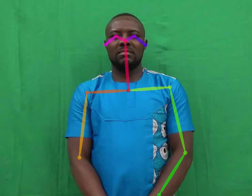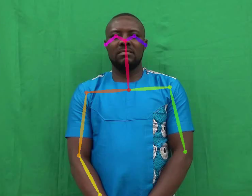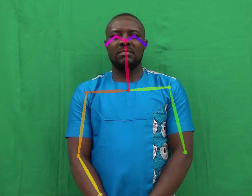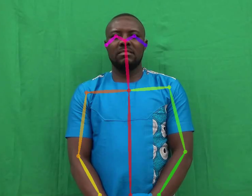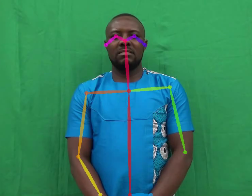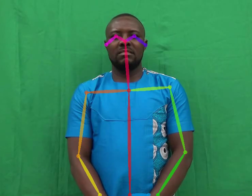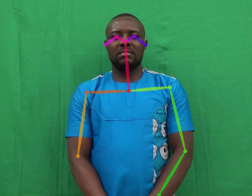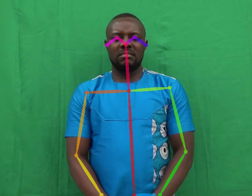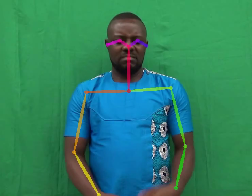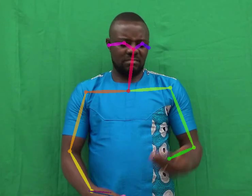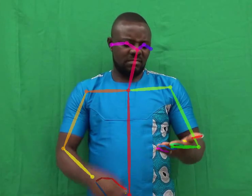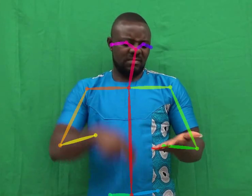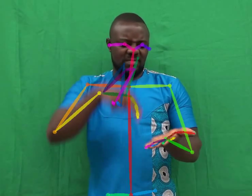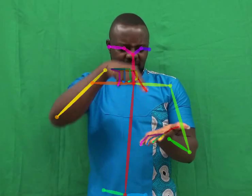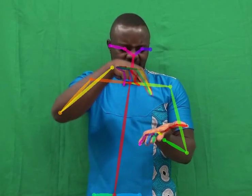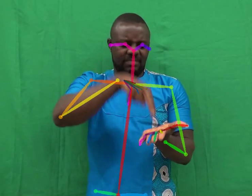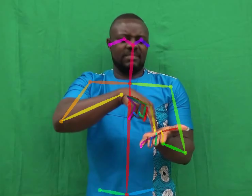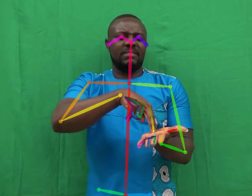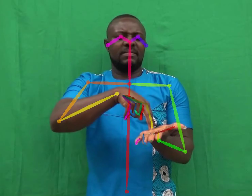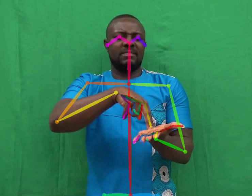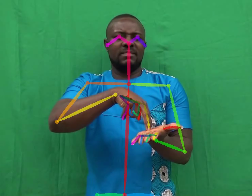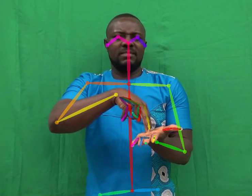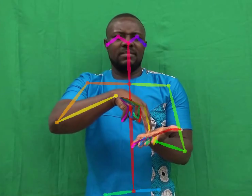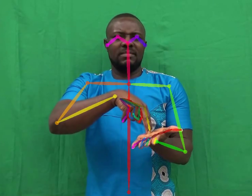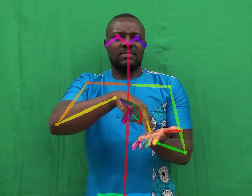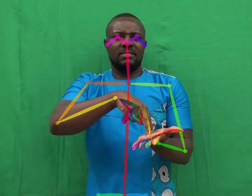stand